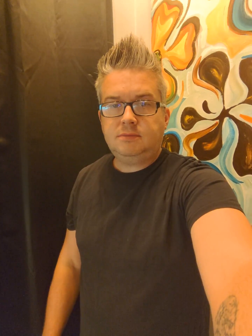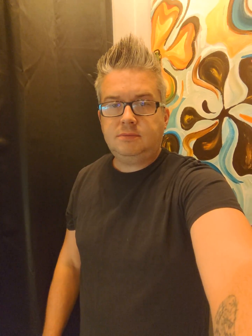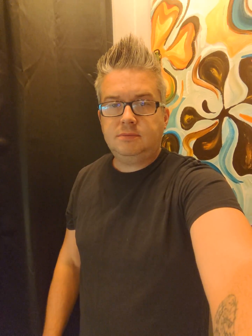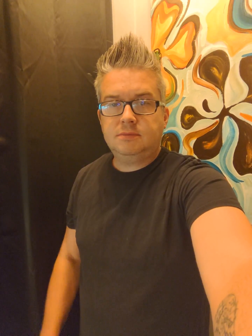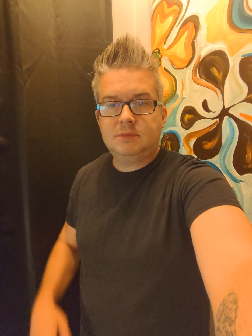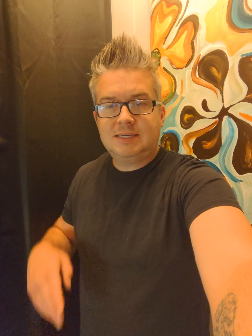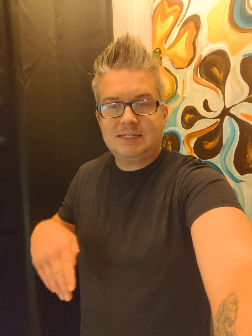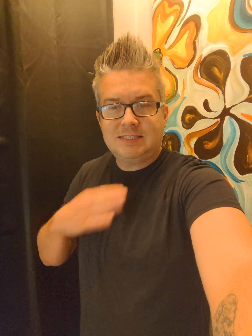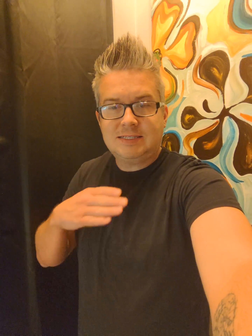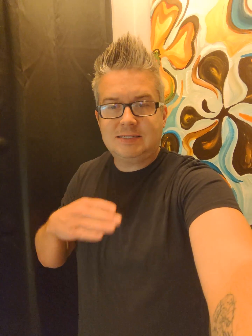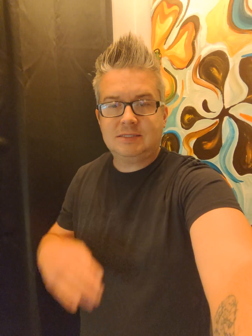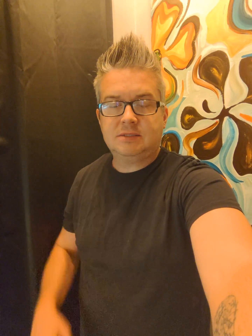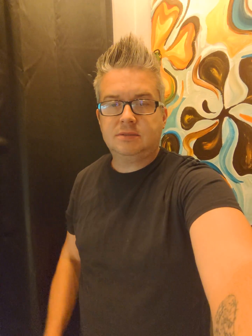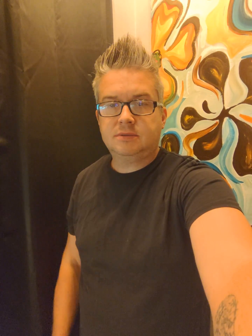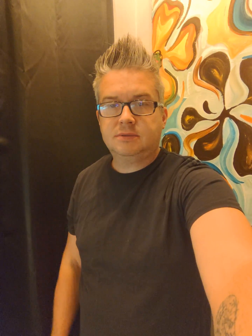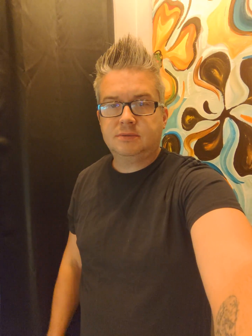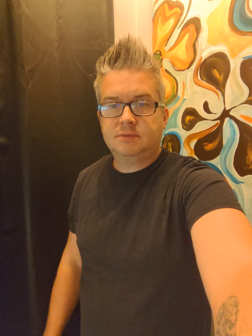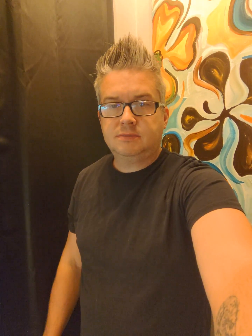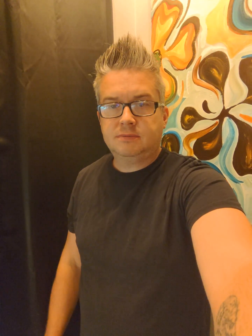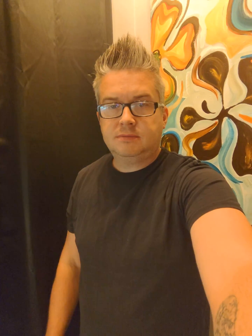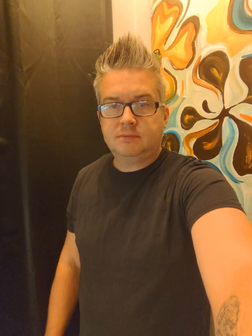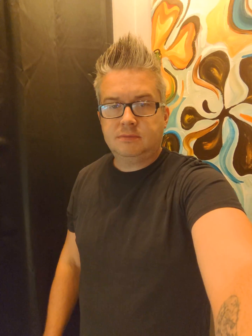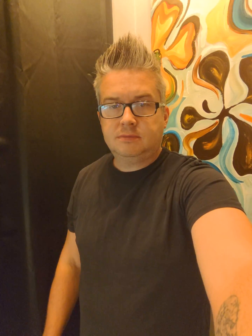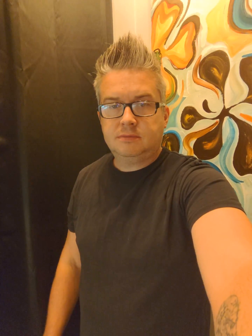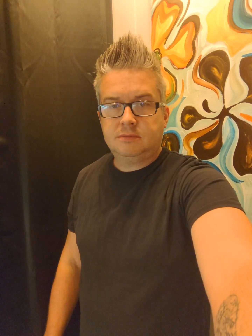kick